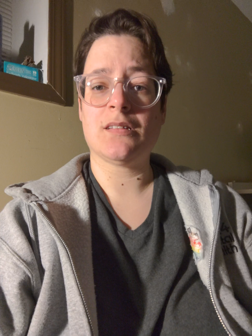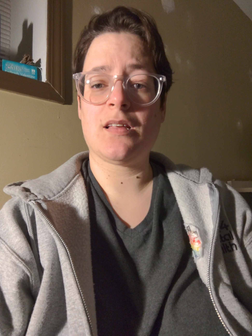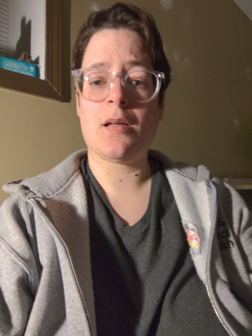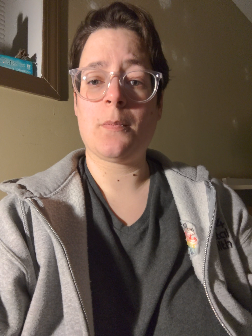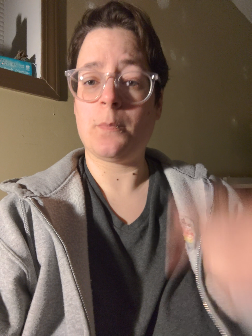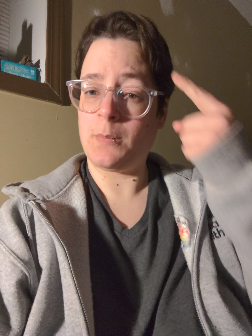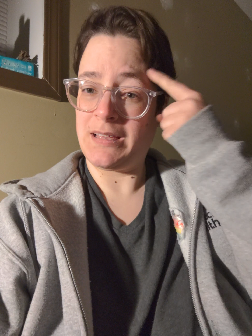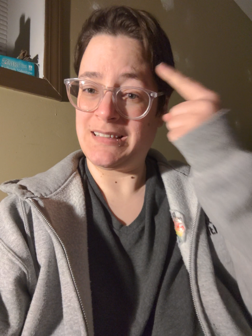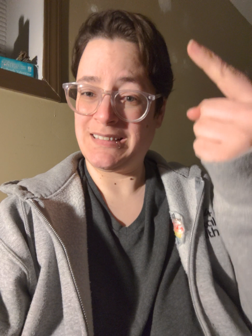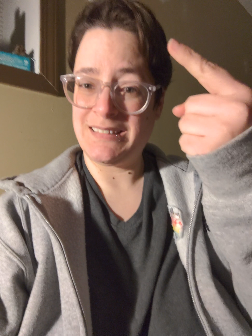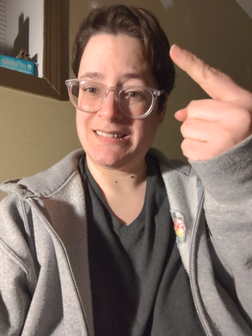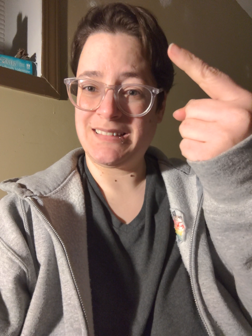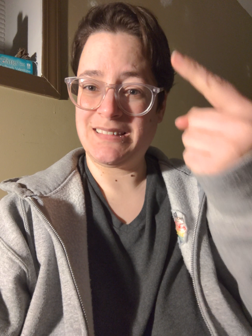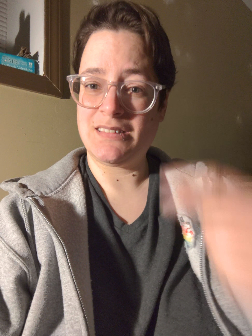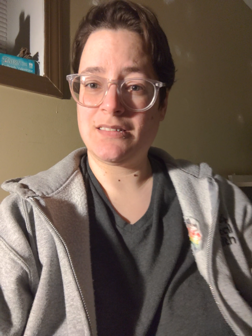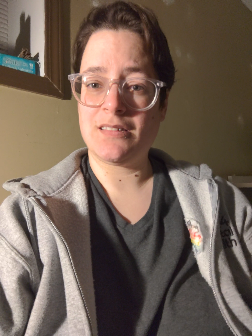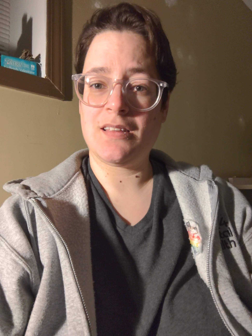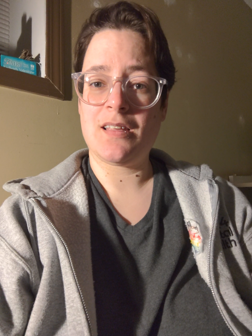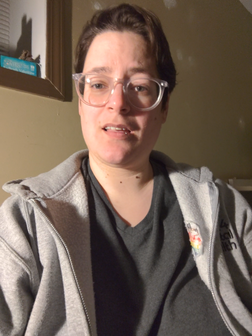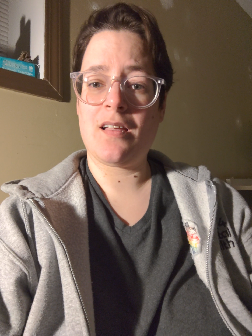penny